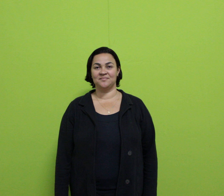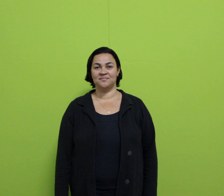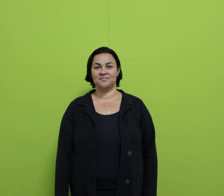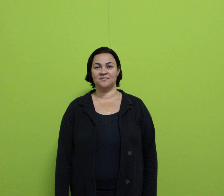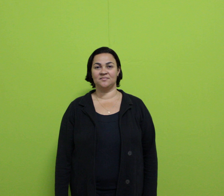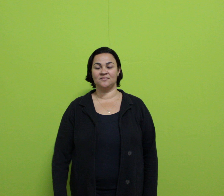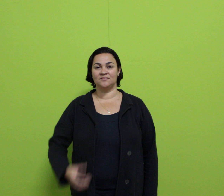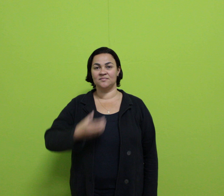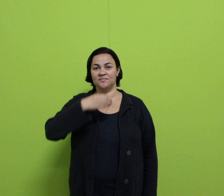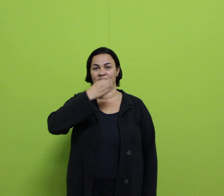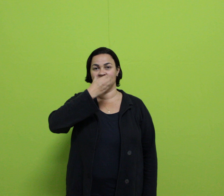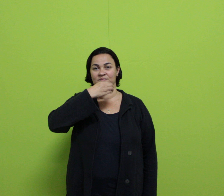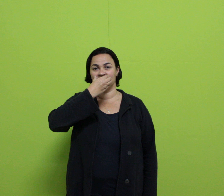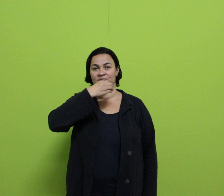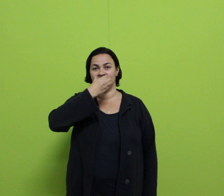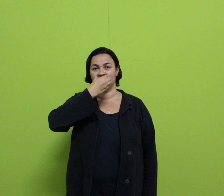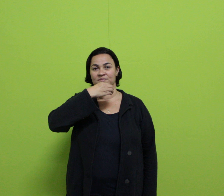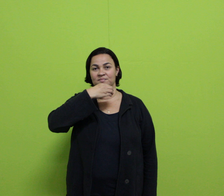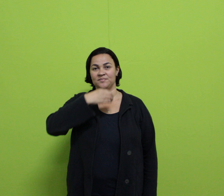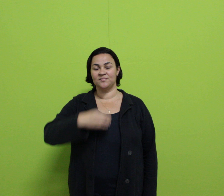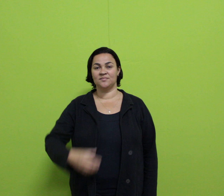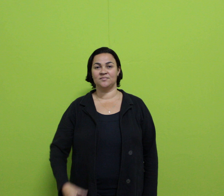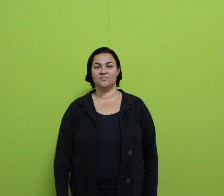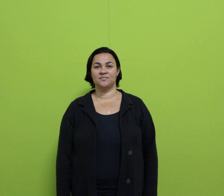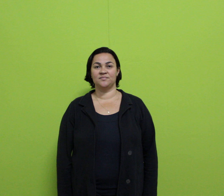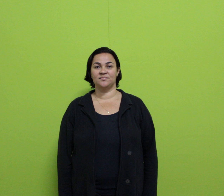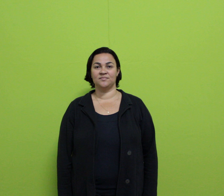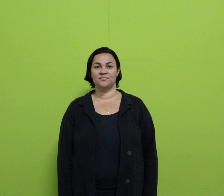maçã